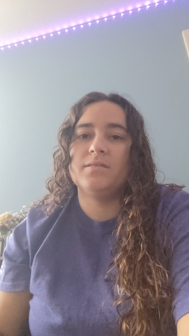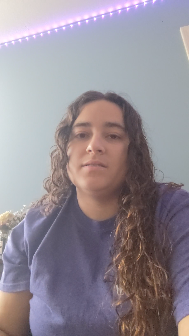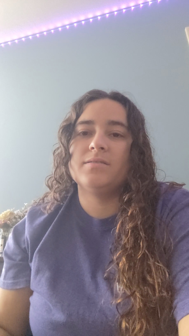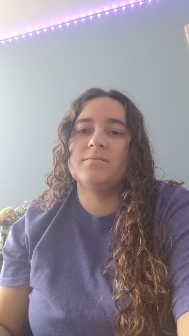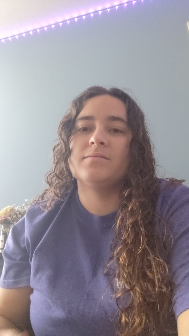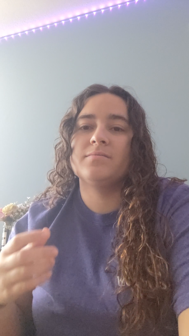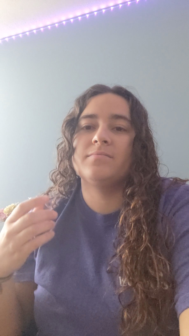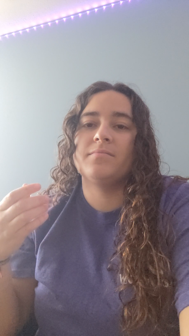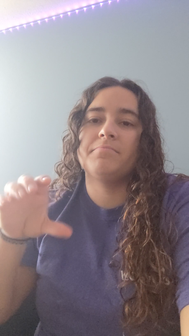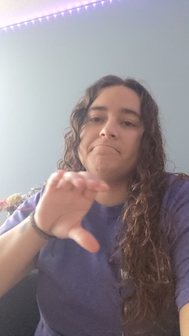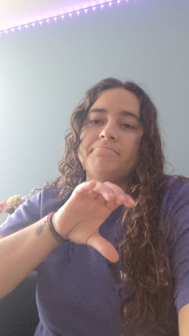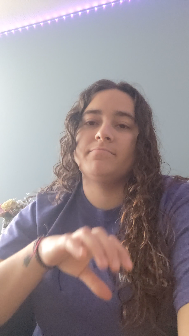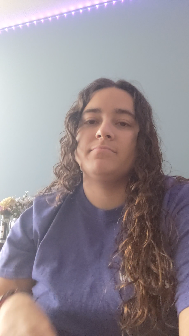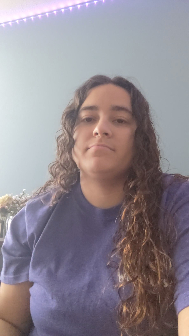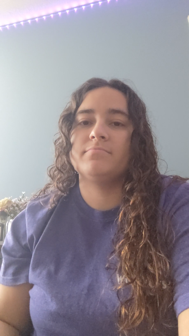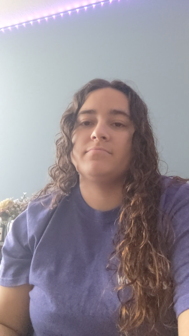dump